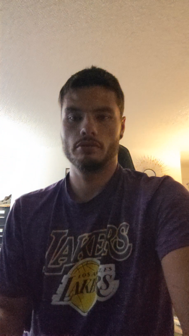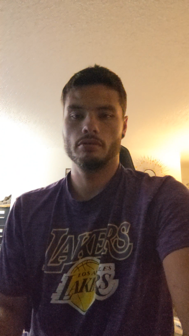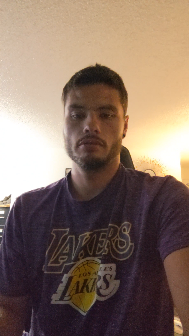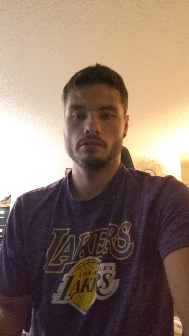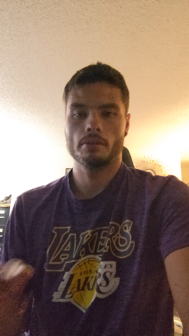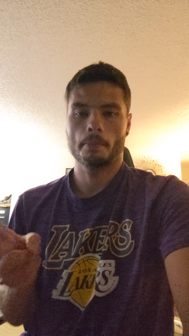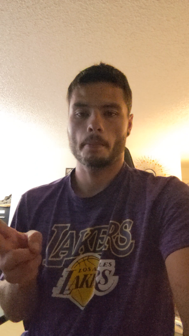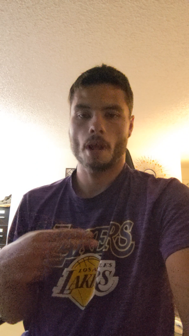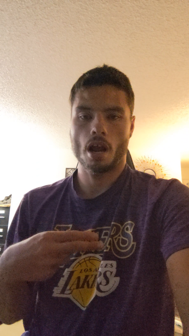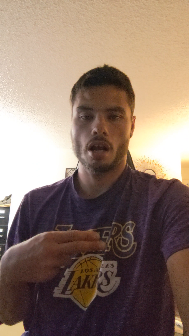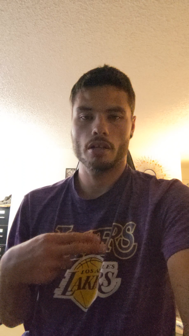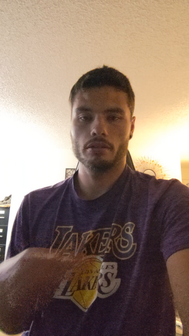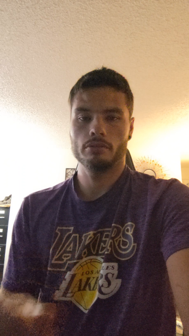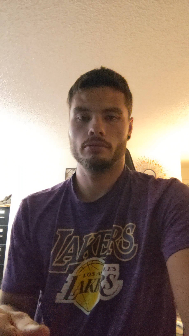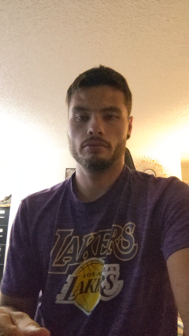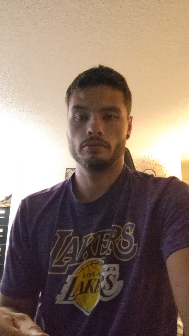belt